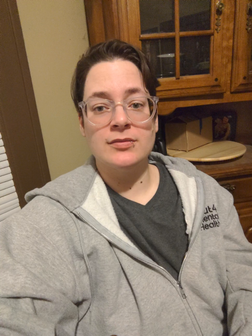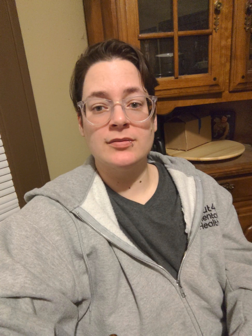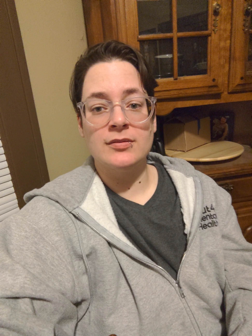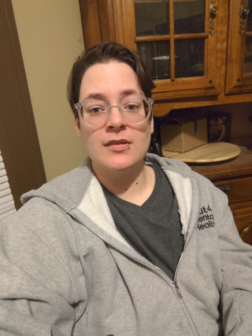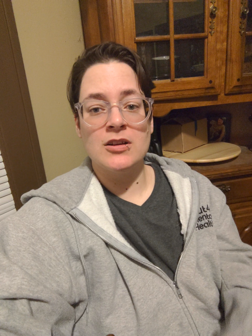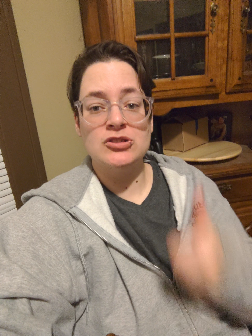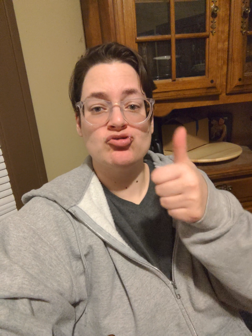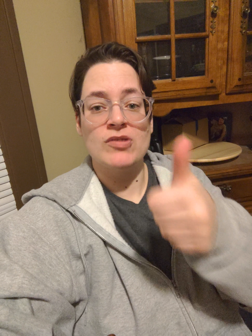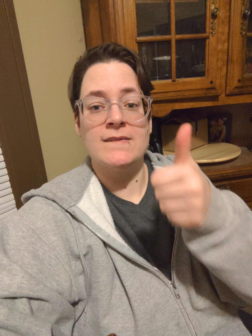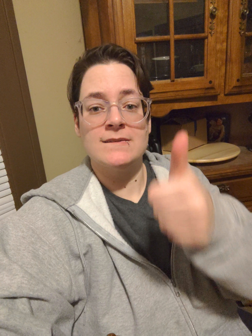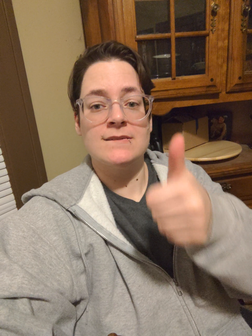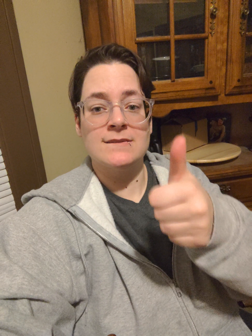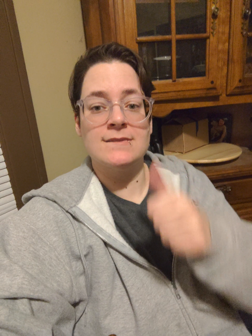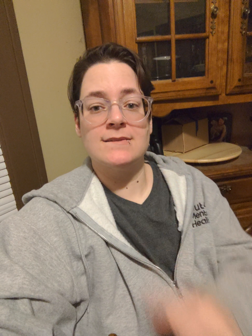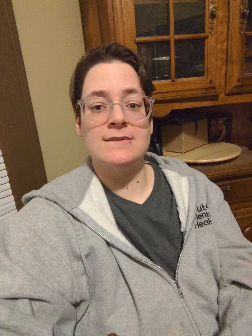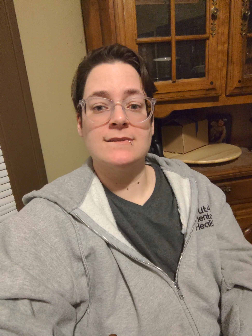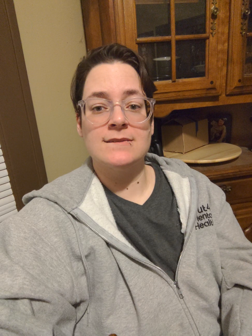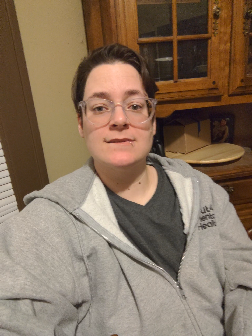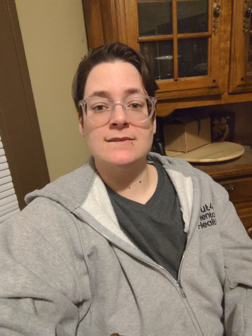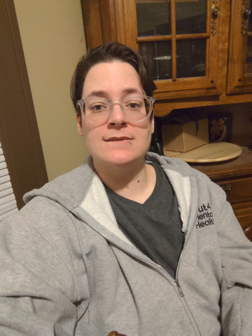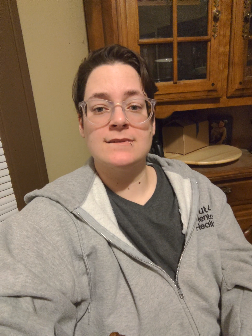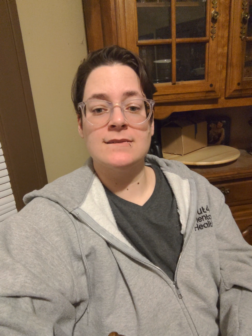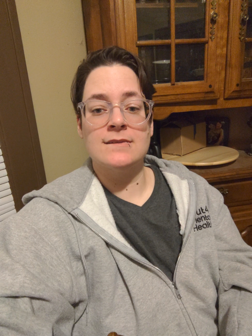yourself